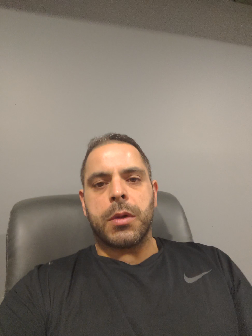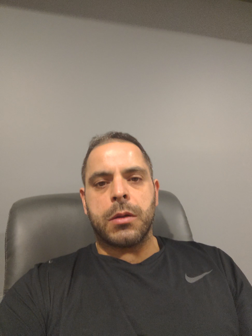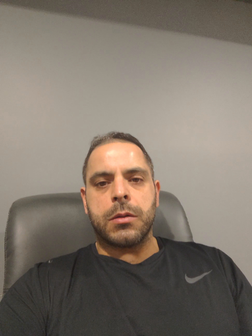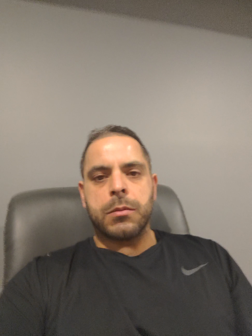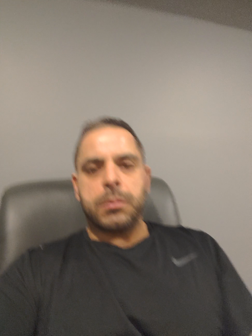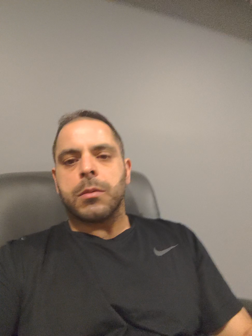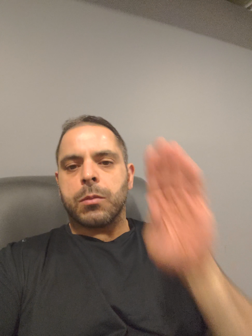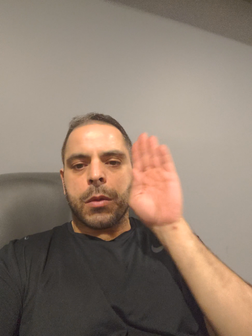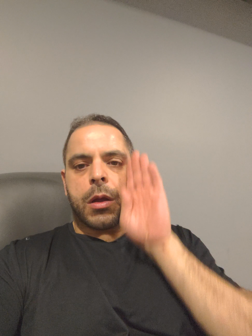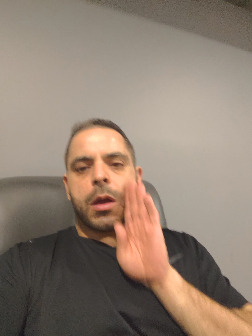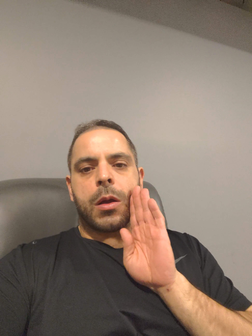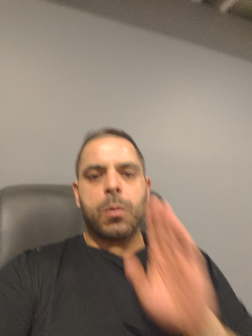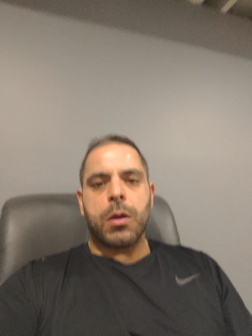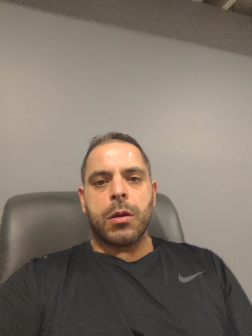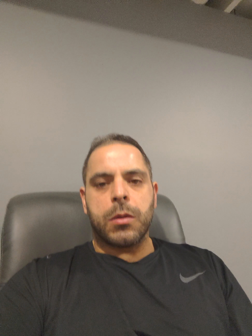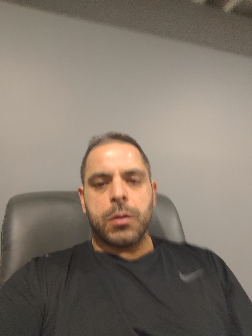brown